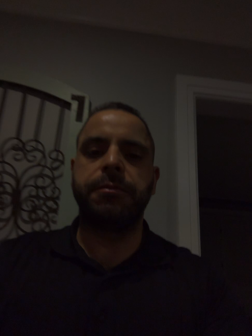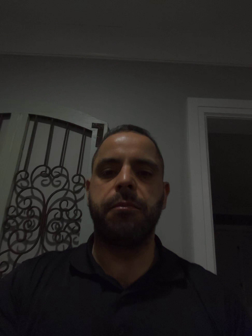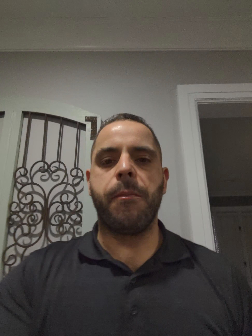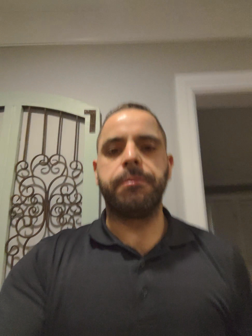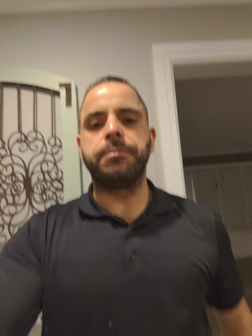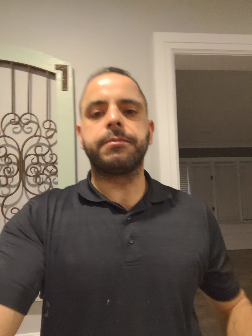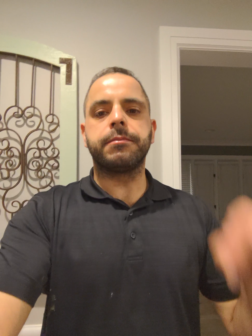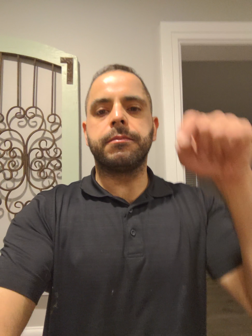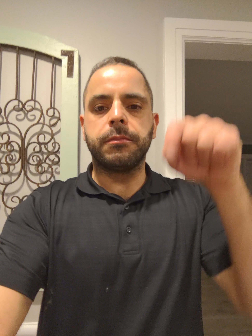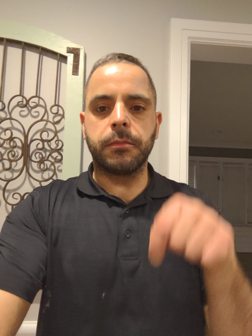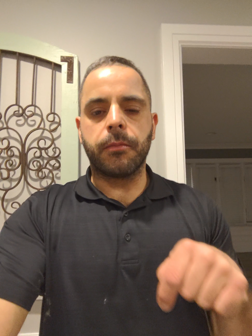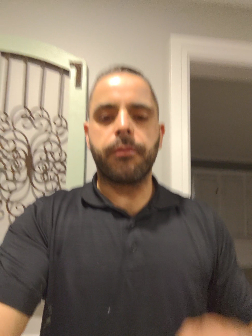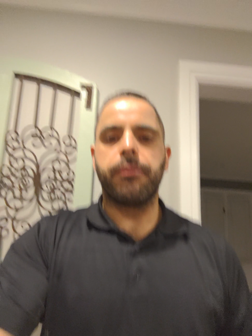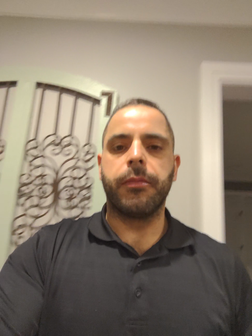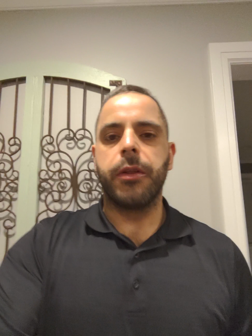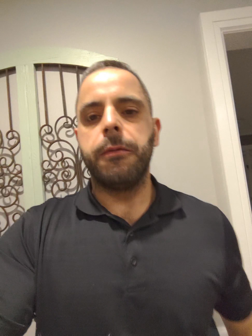down